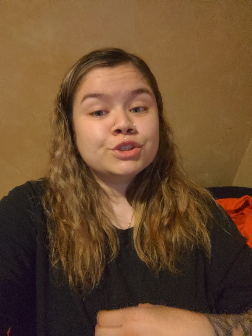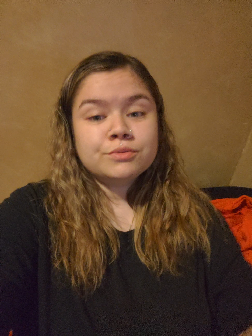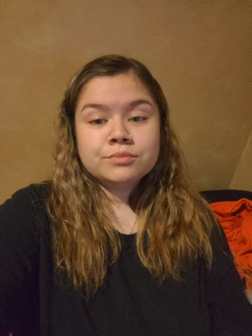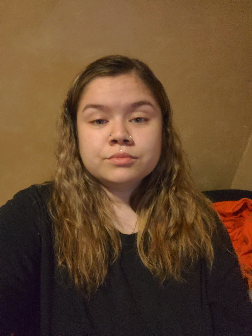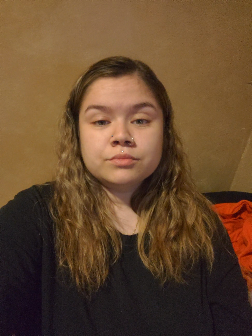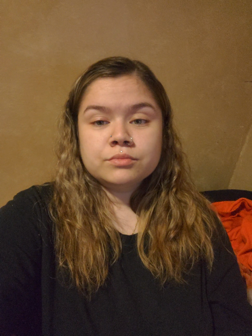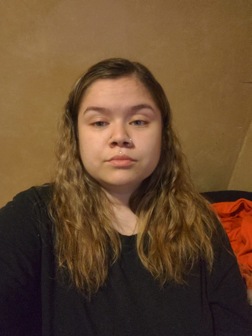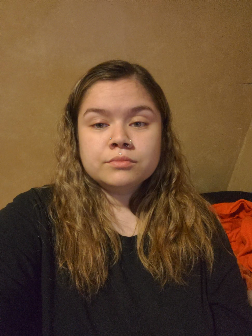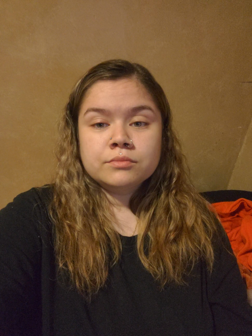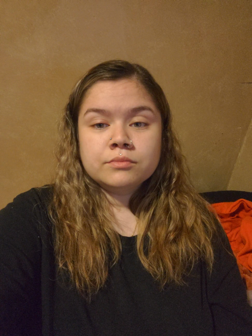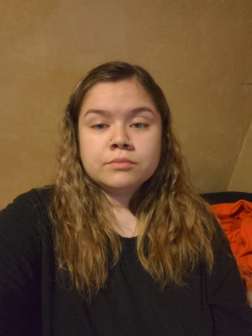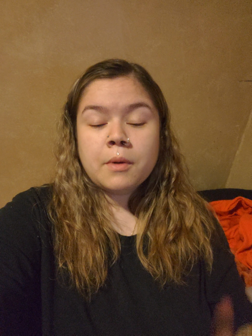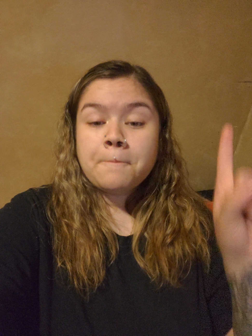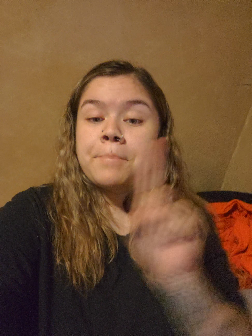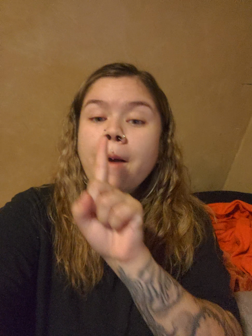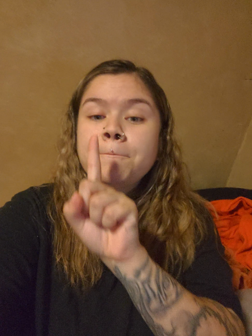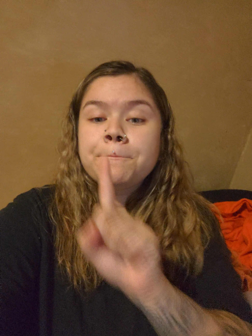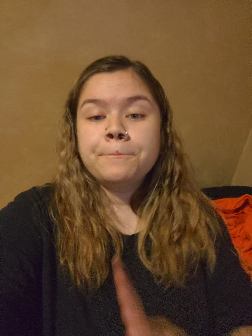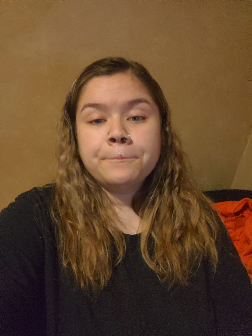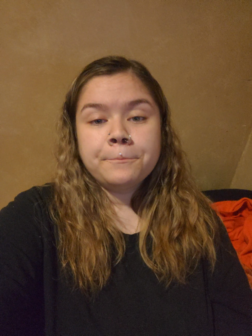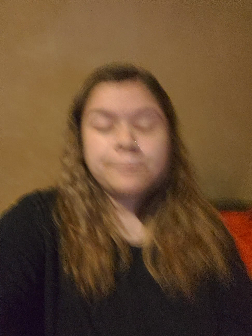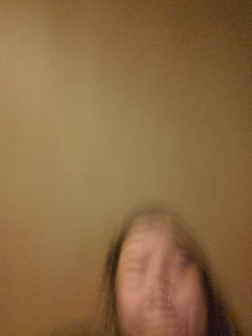bump